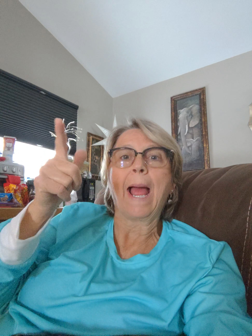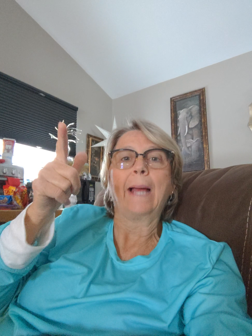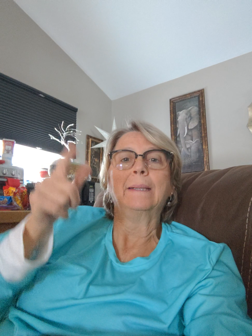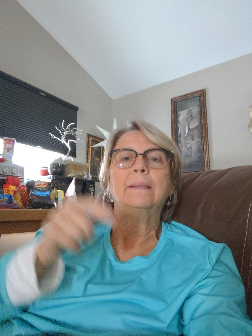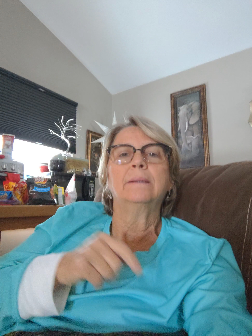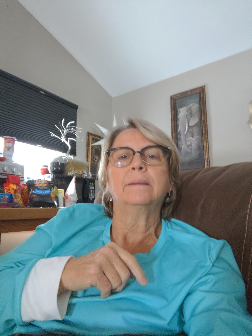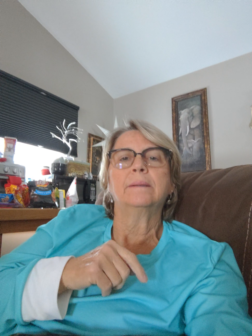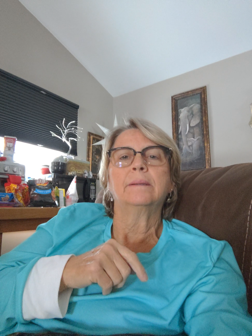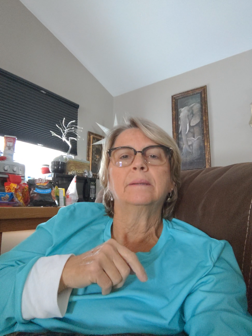wake